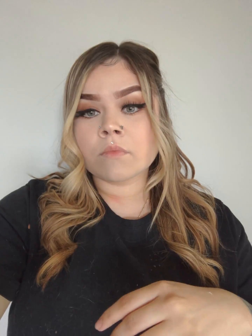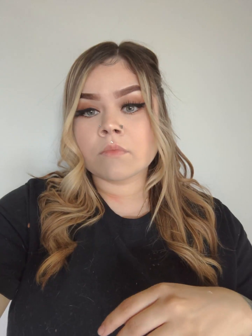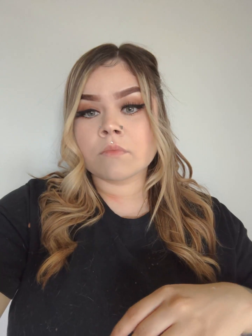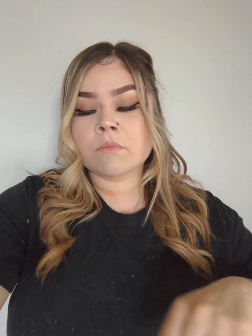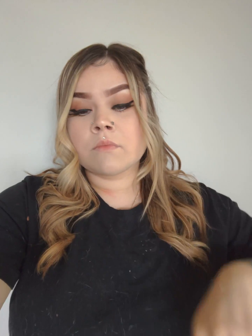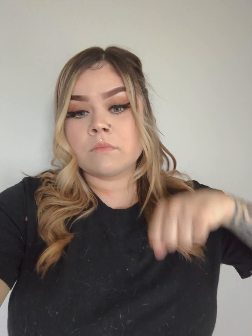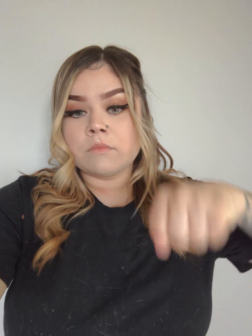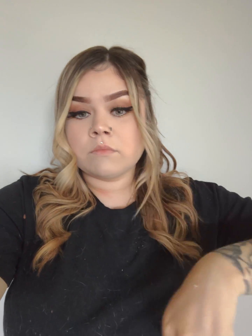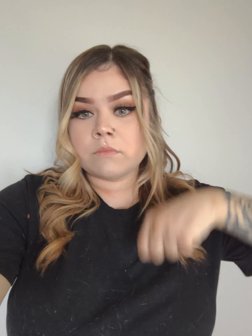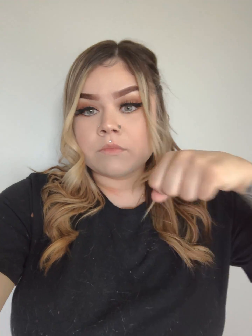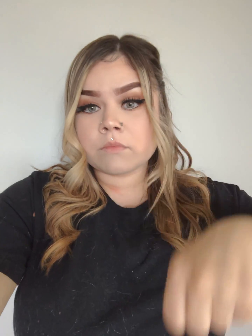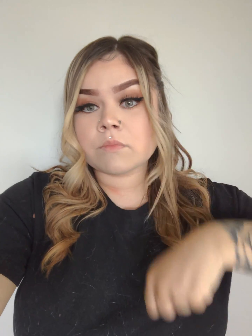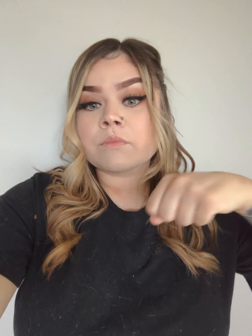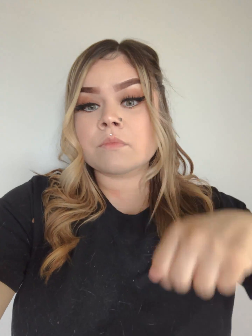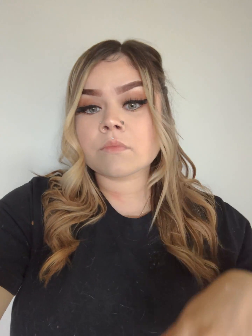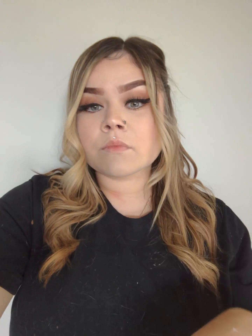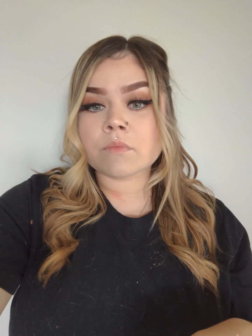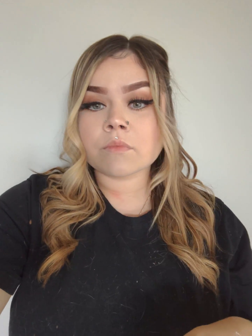bicycle